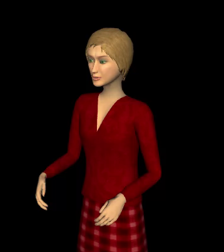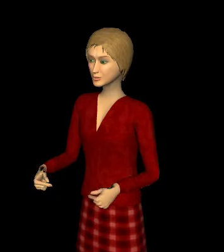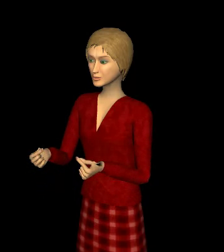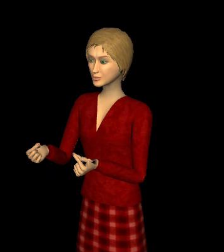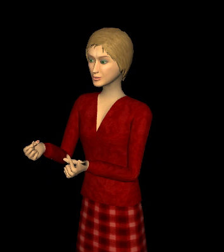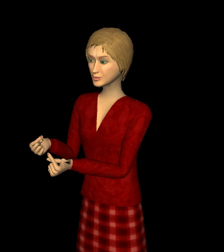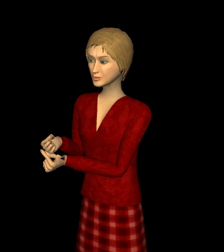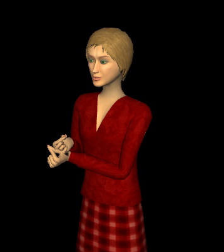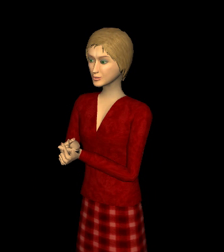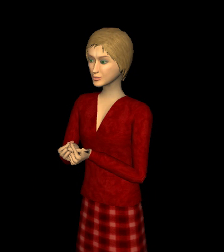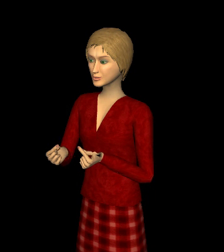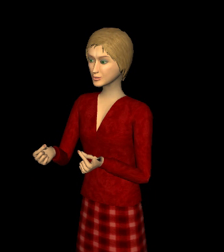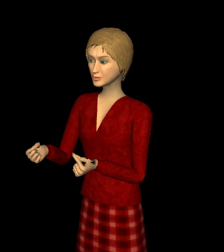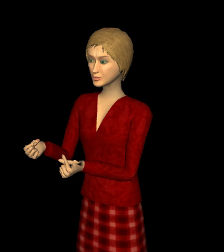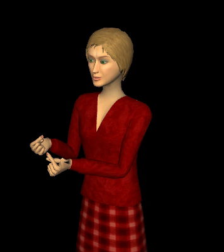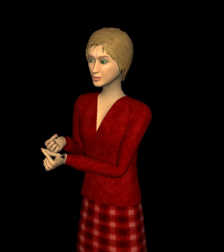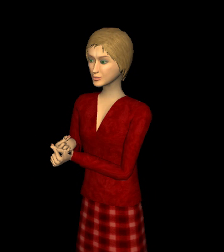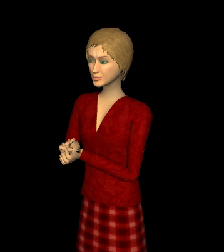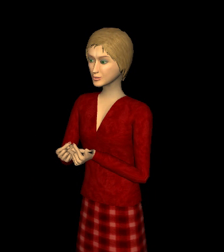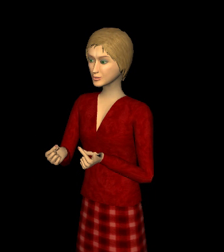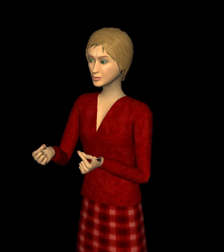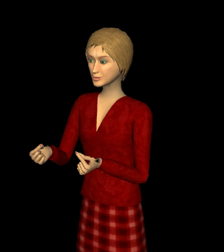اقتصاد